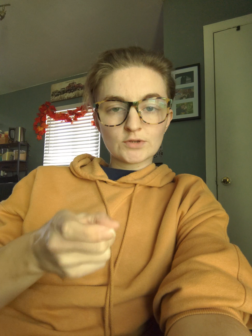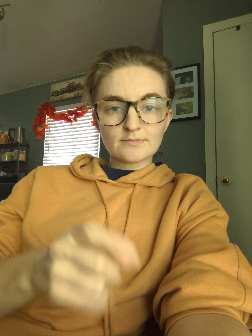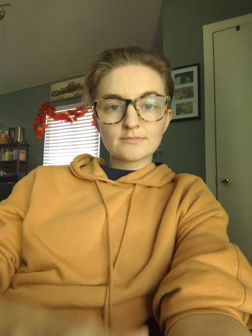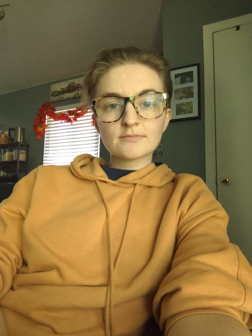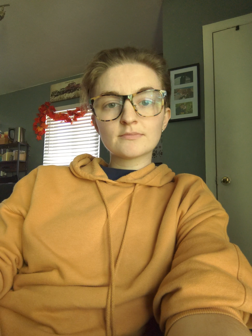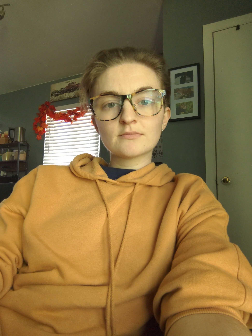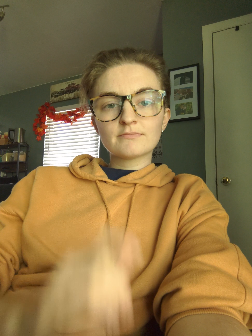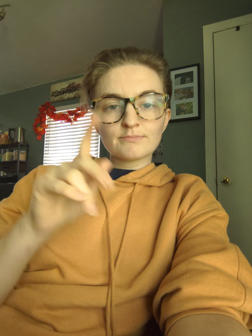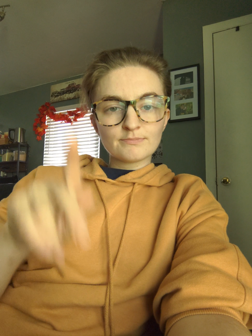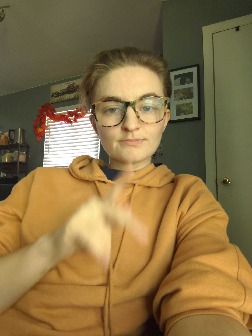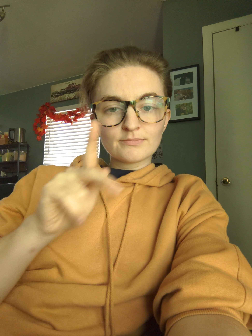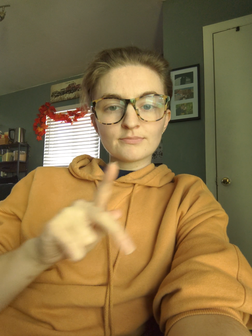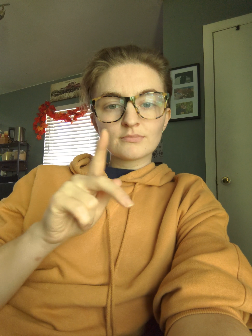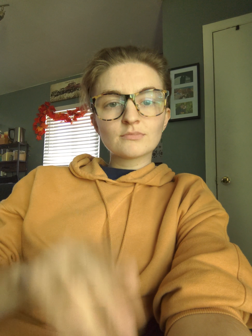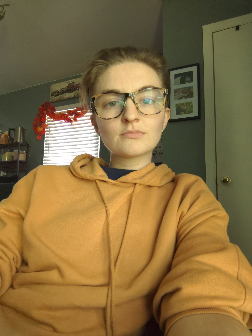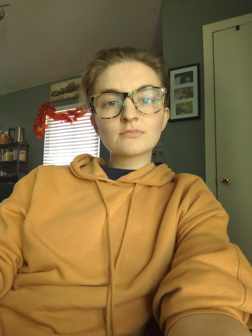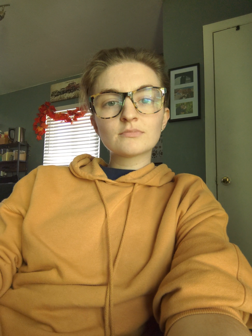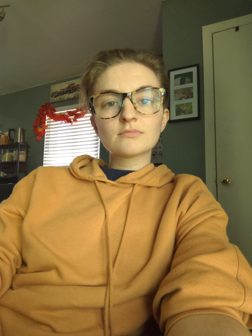people